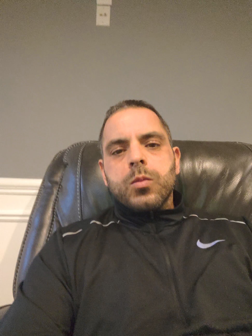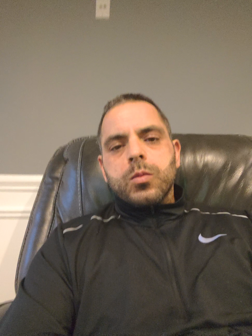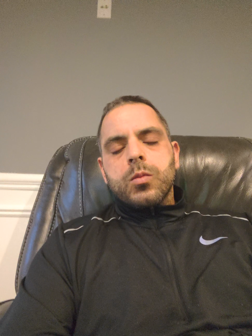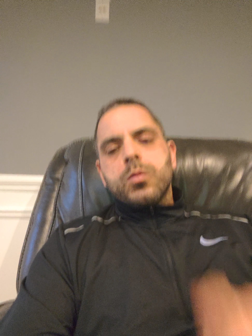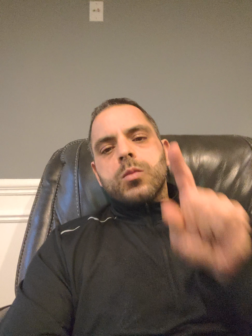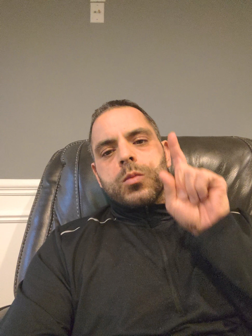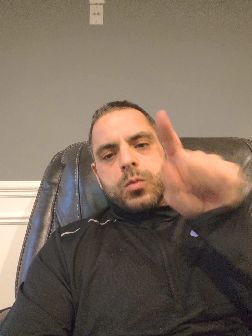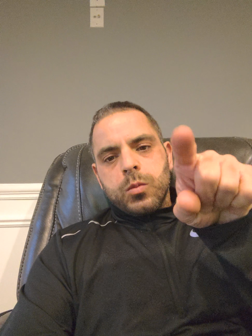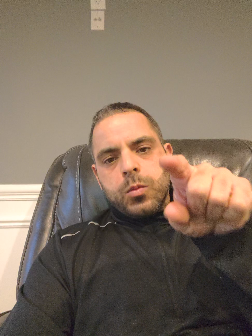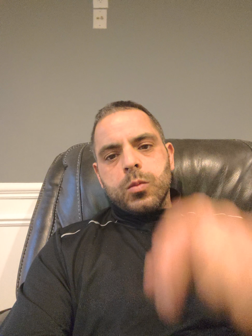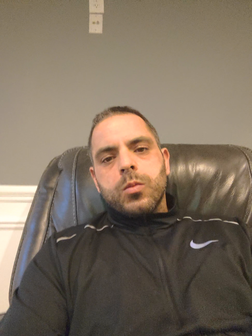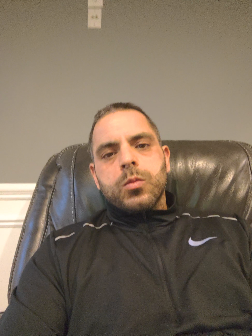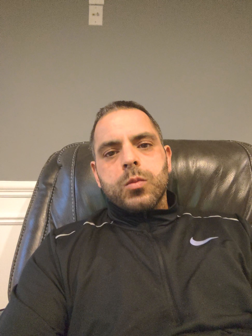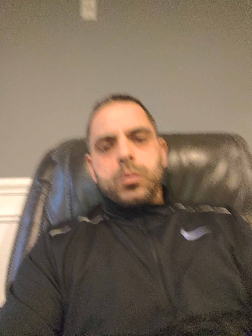go